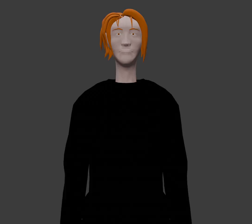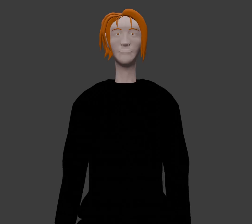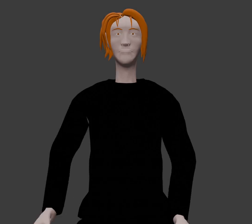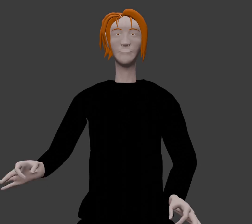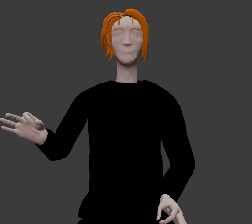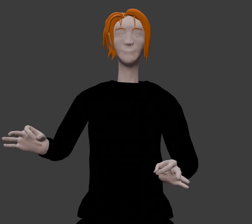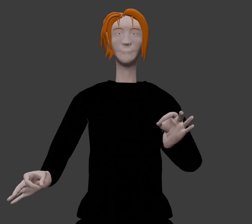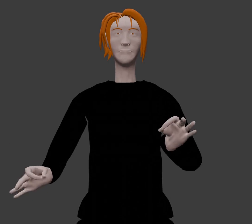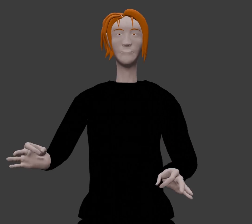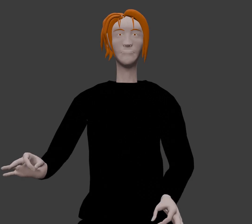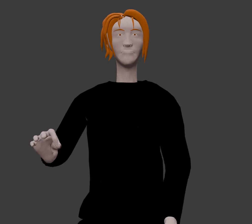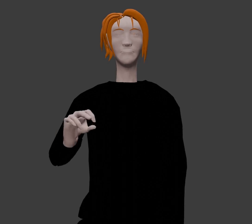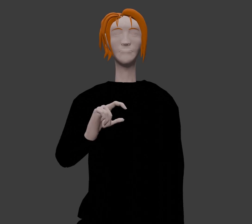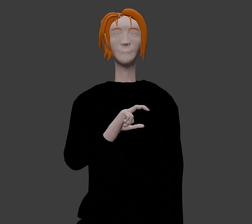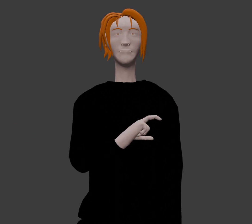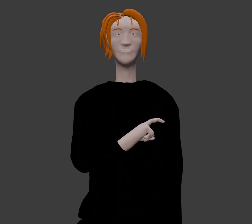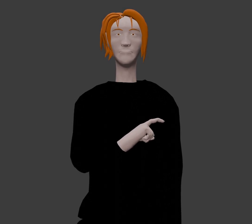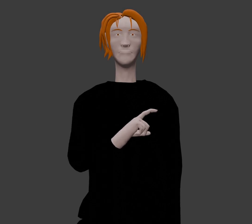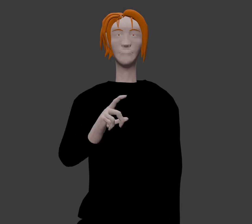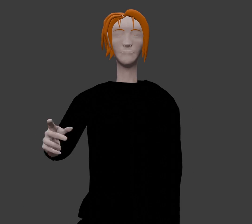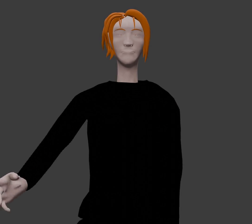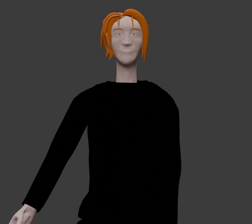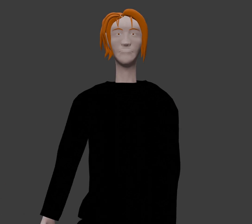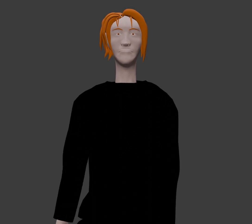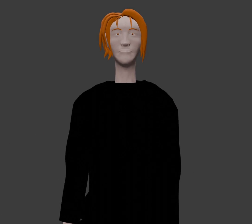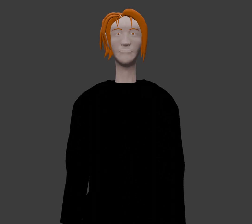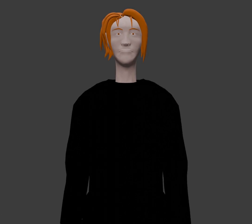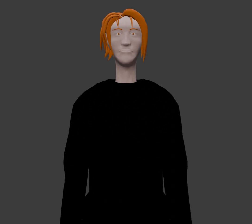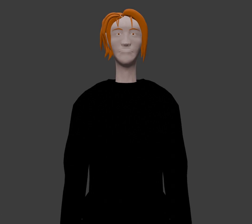Baliff